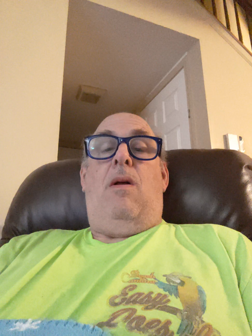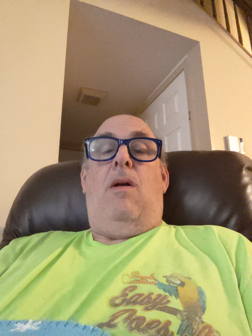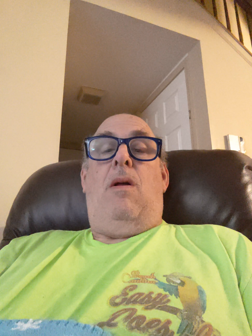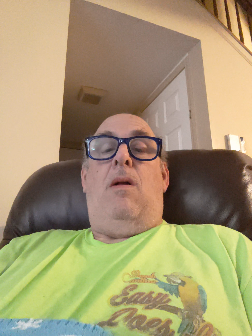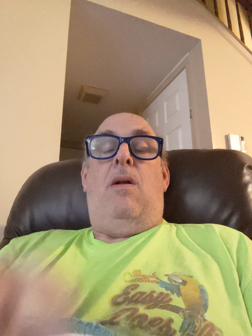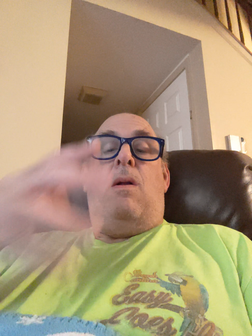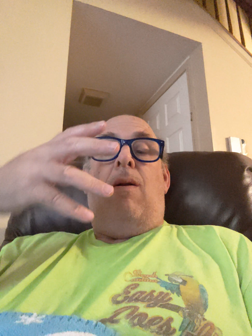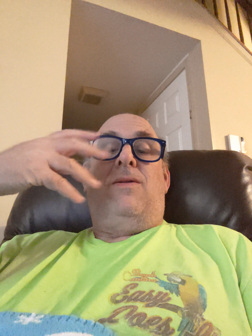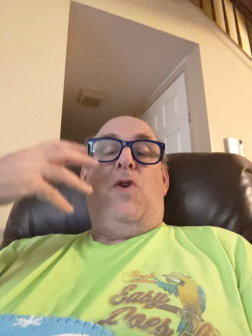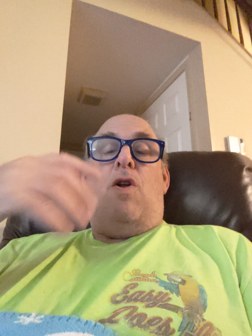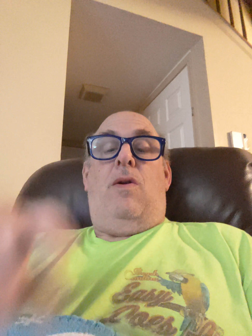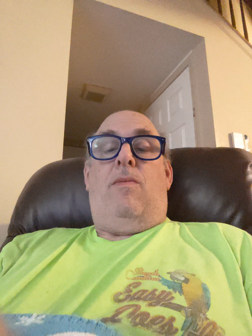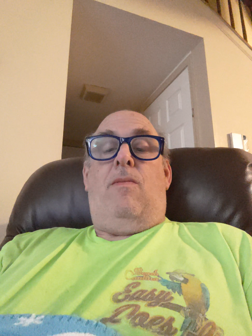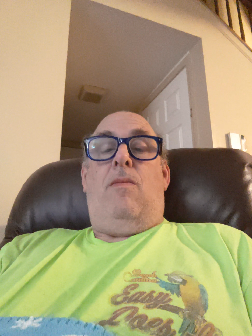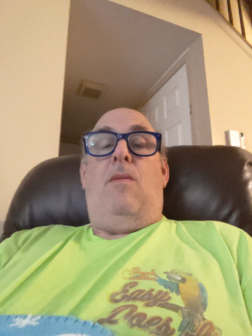tiger